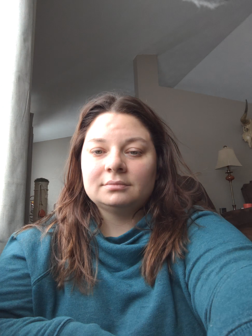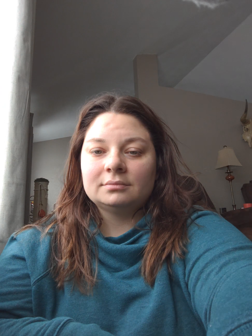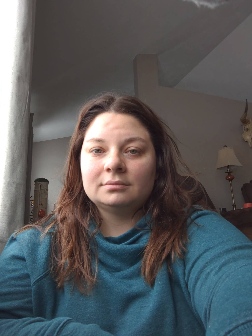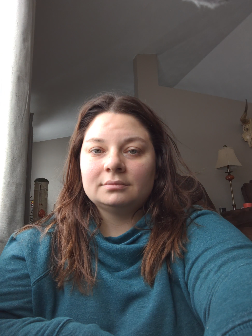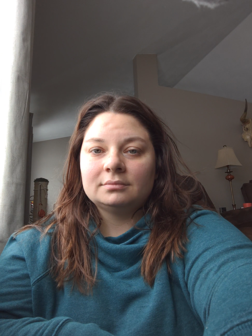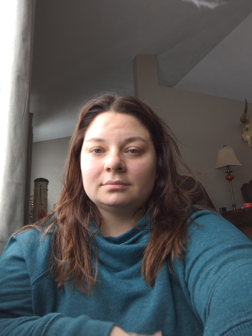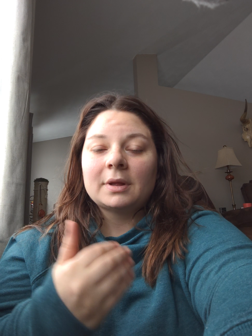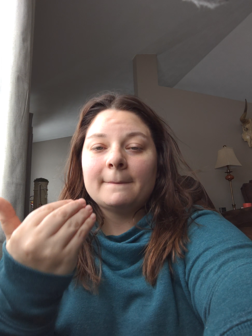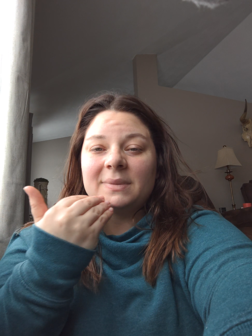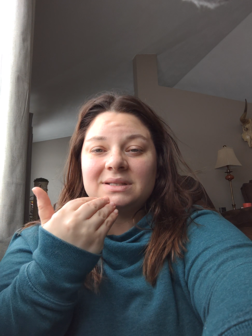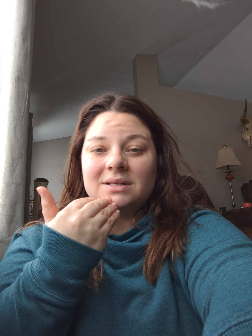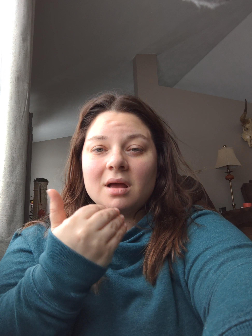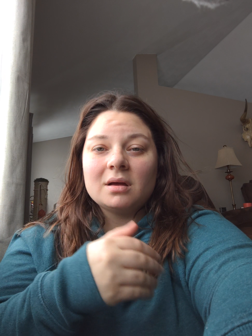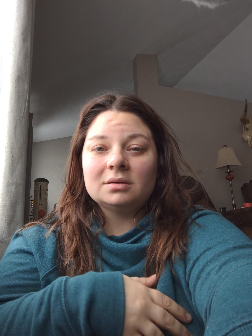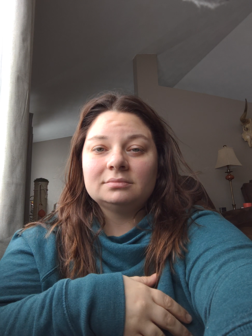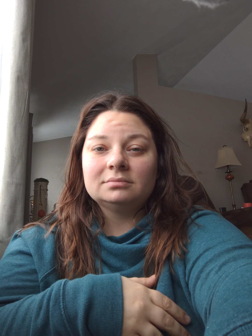pizza